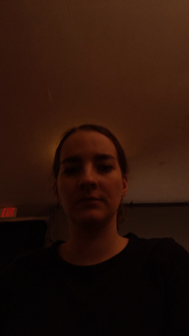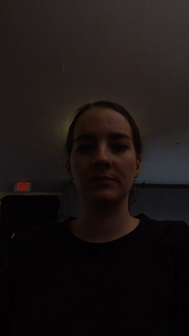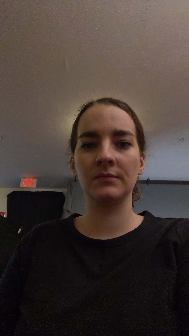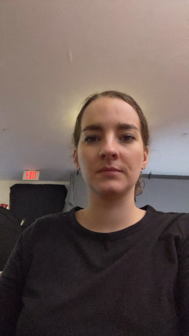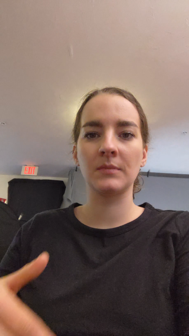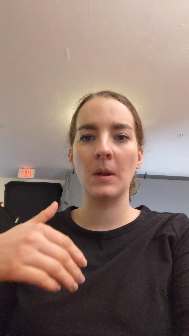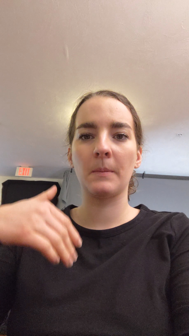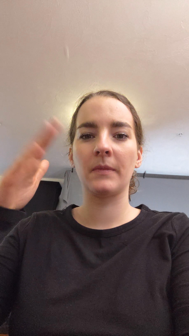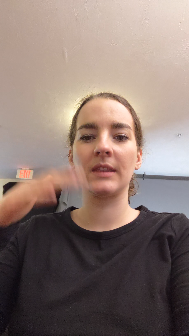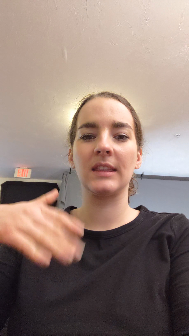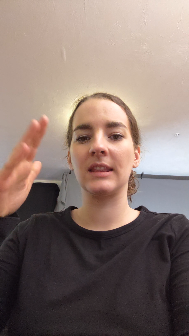build